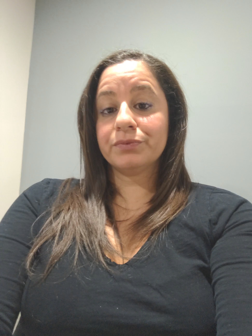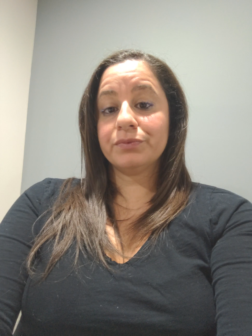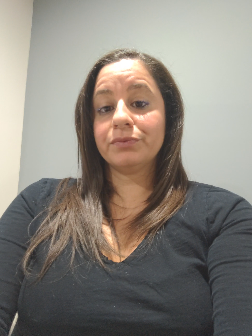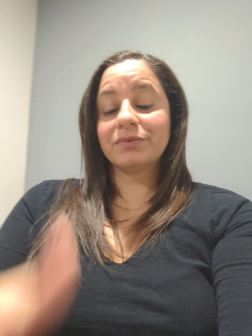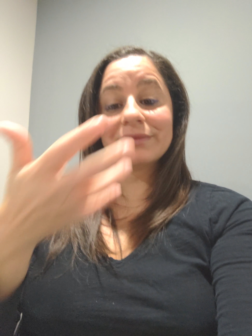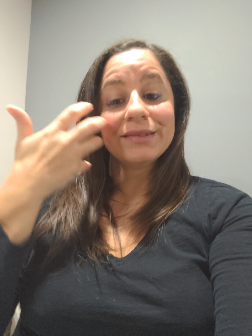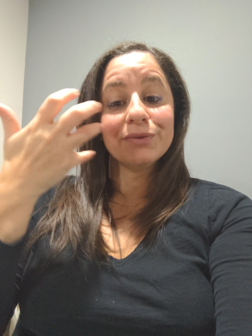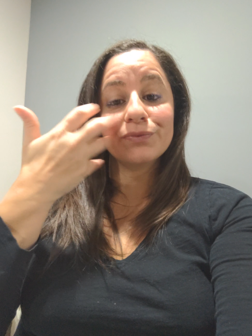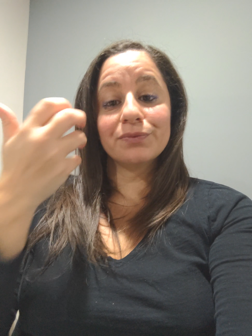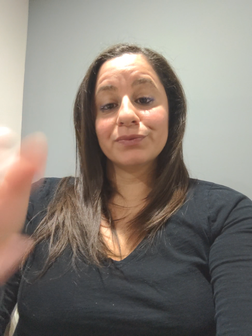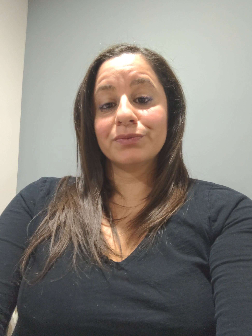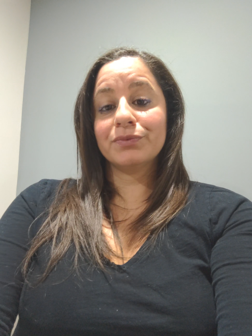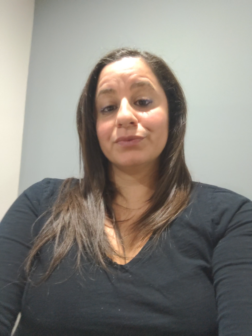tiger